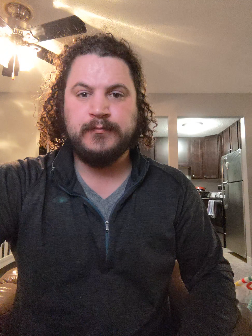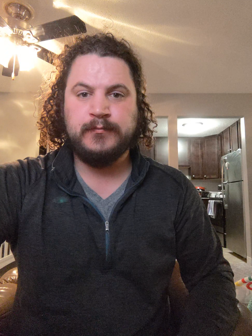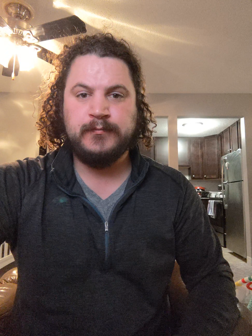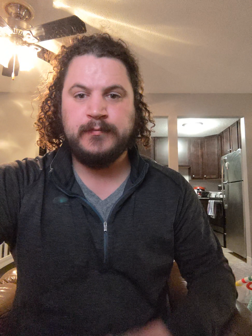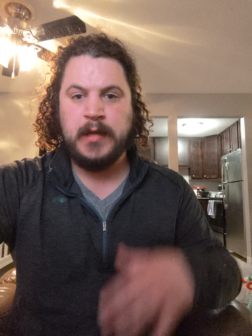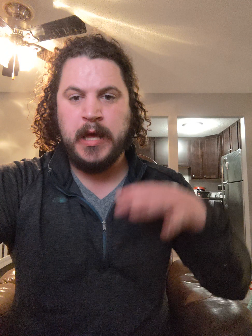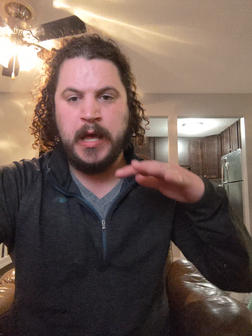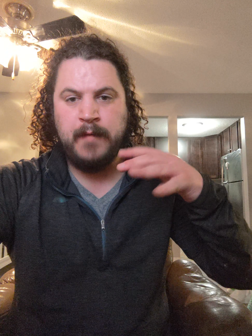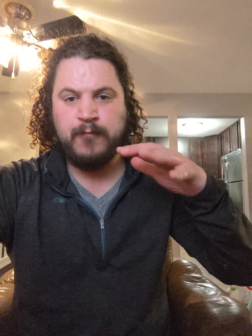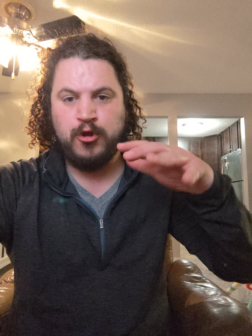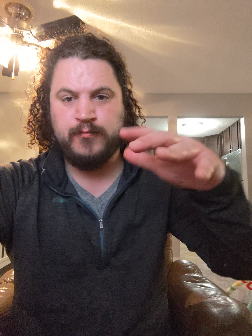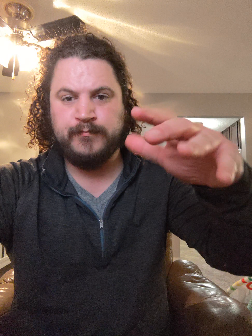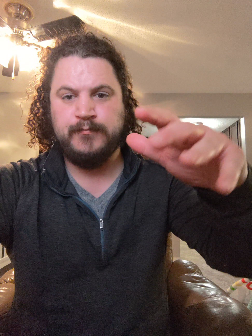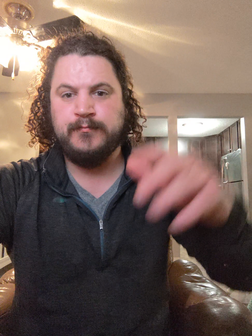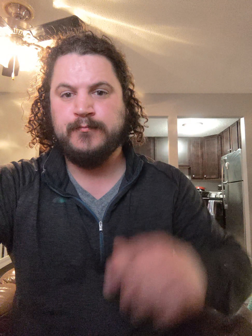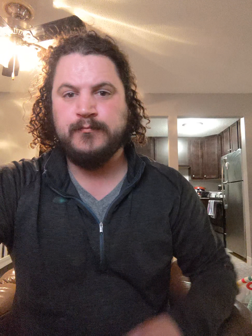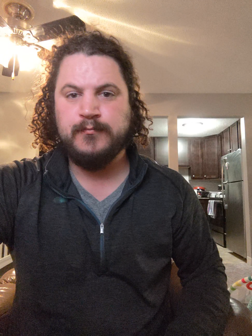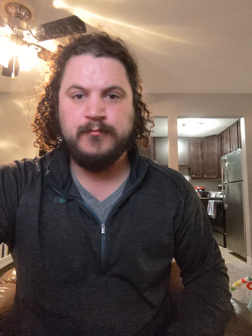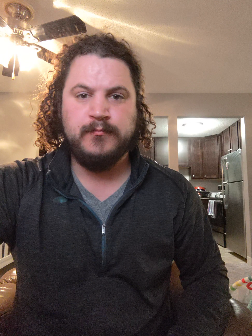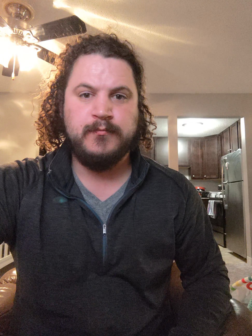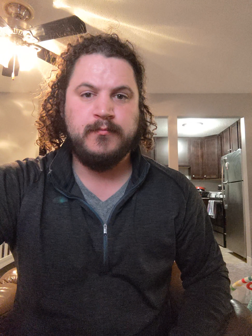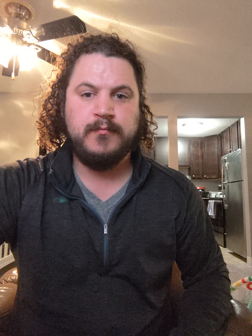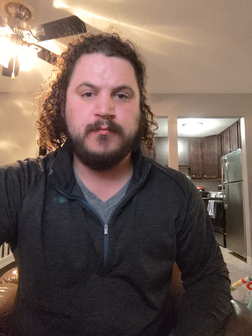helicopter